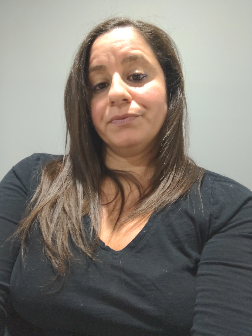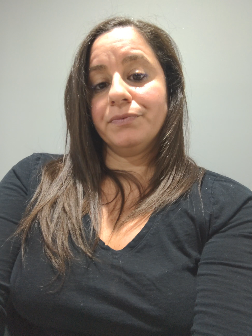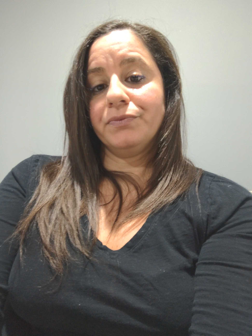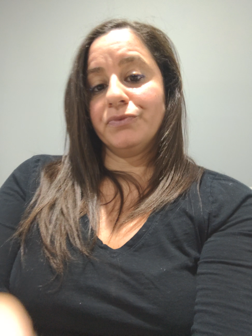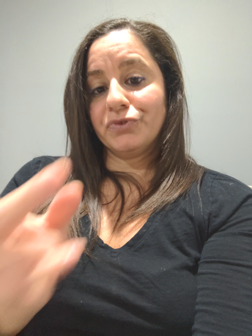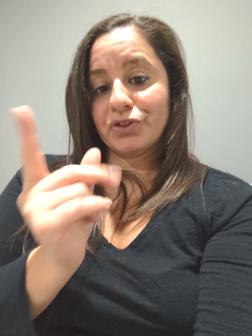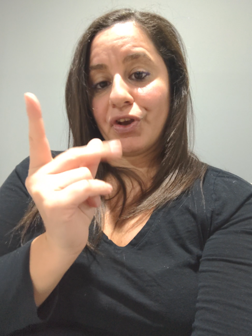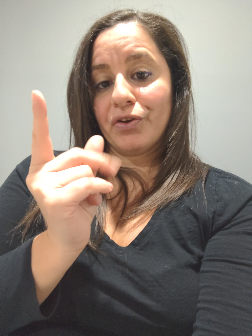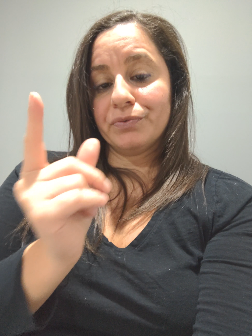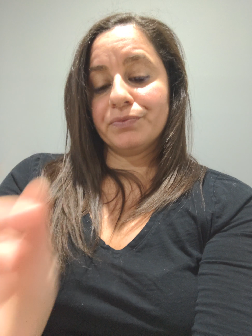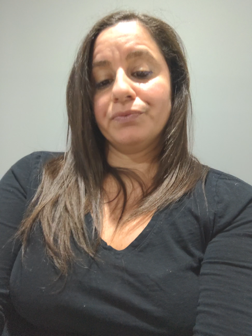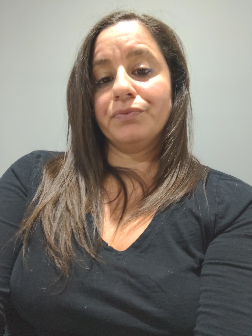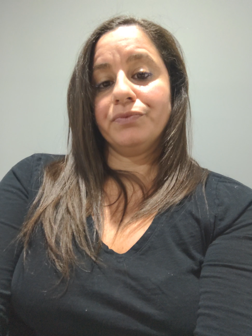dog